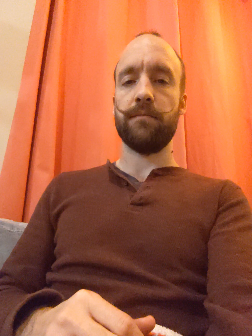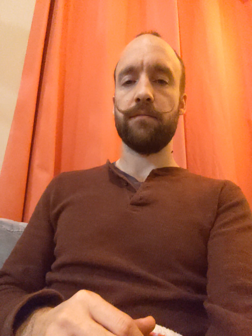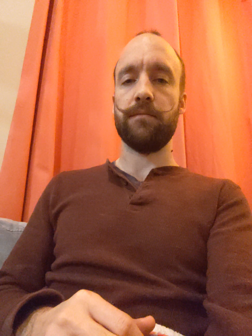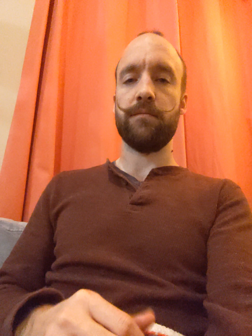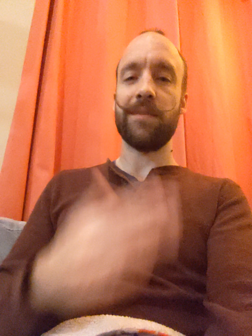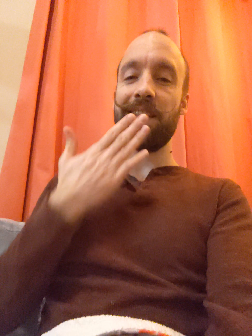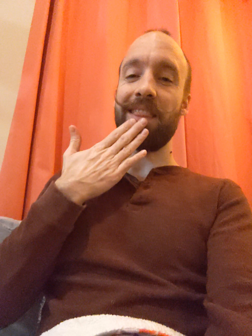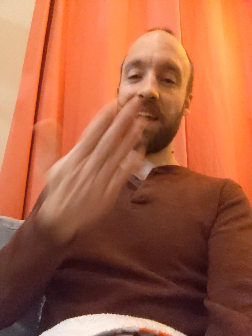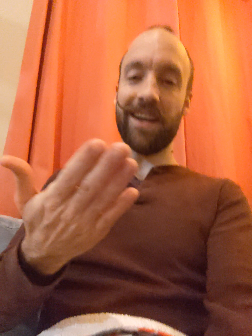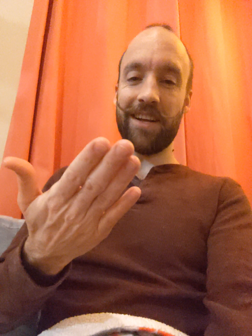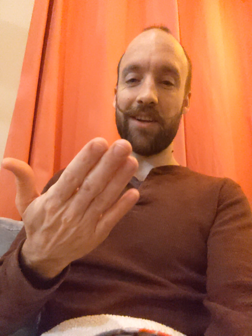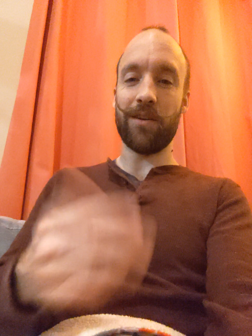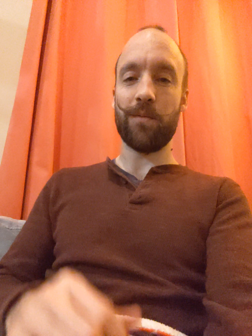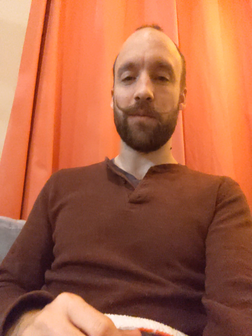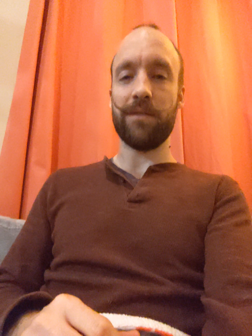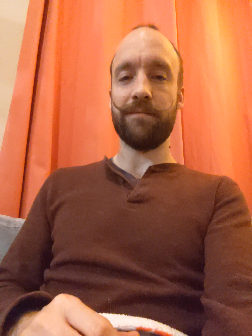thank you